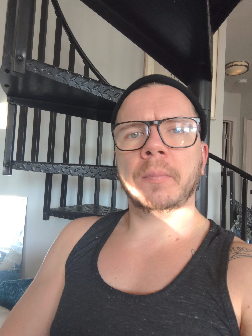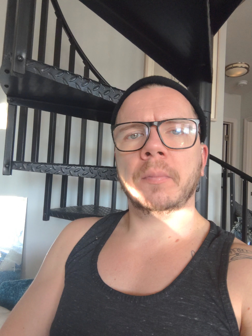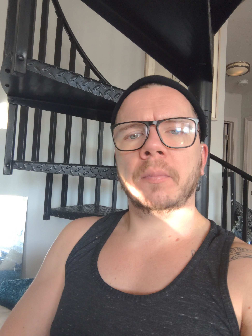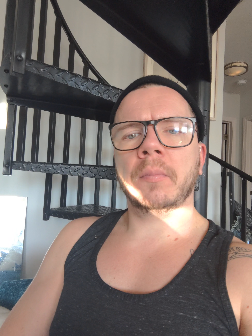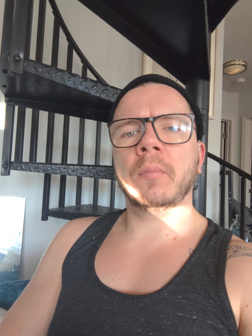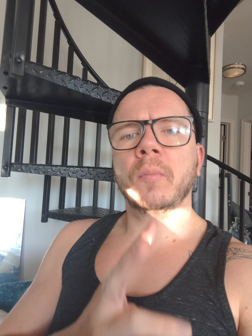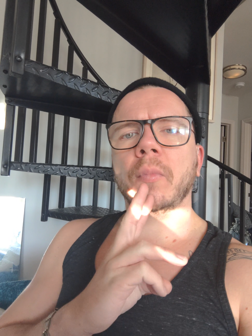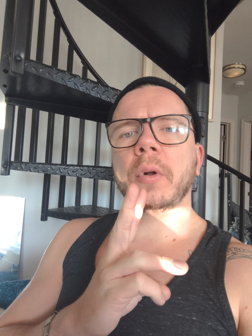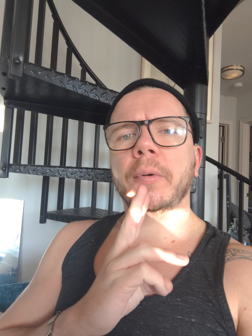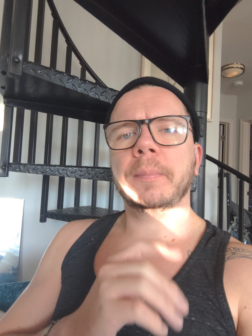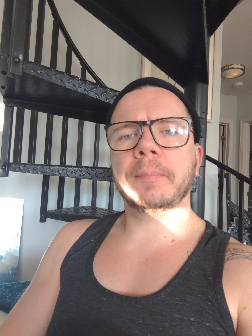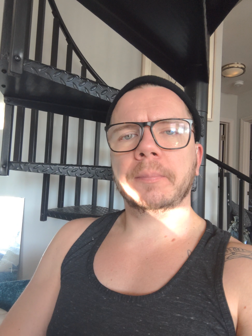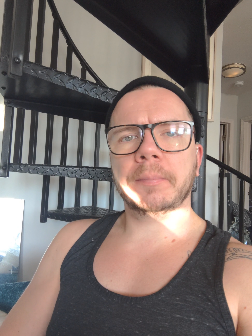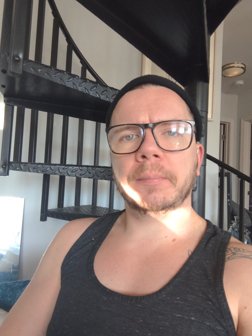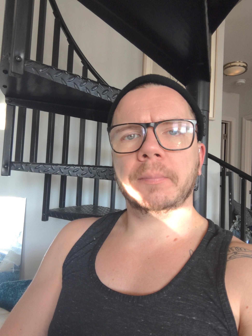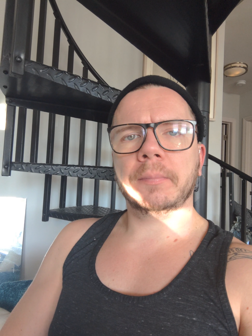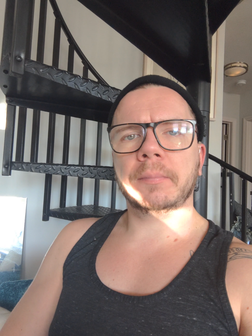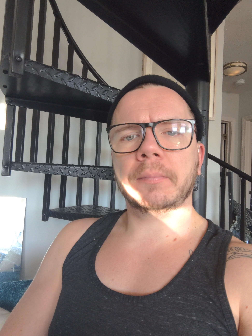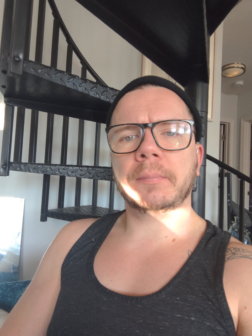water